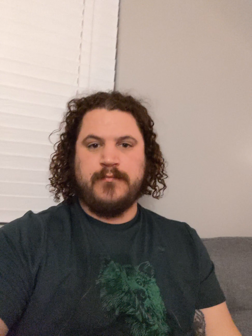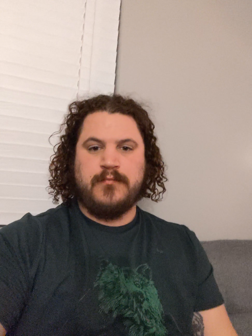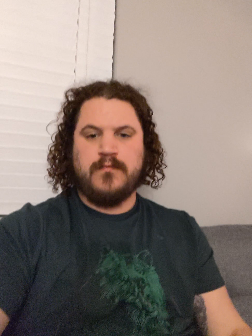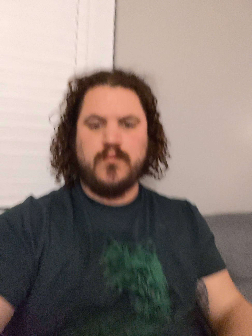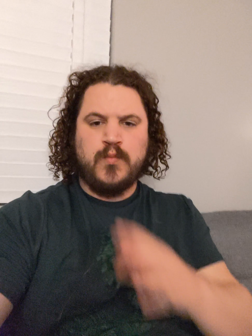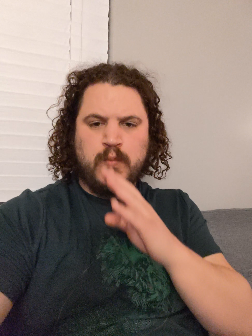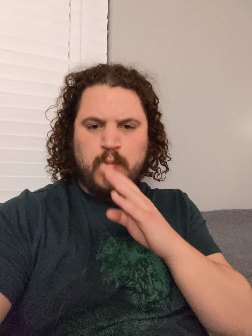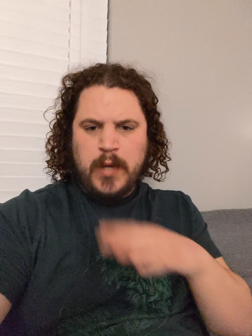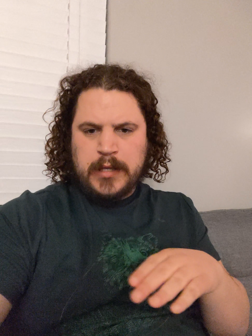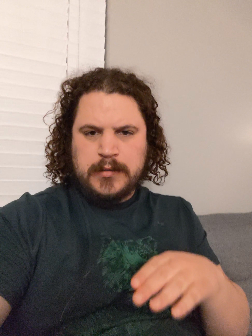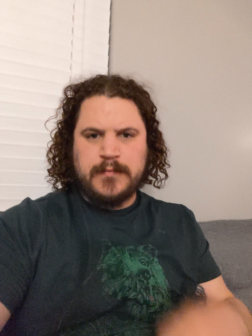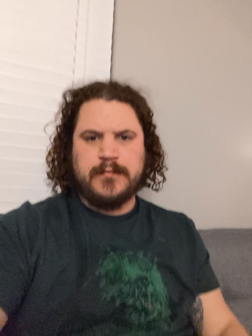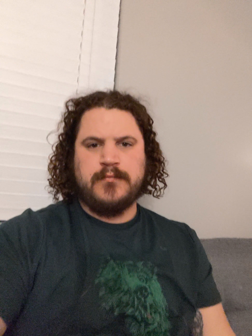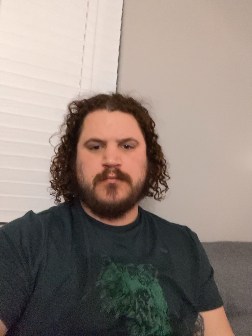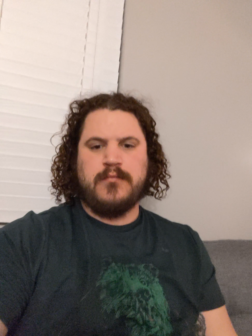quiet